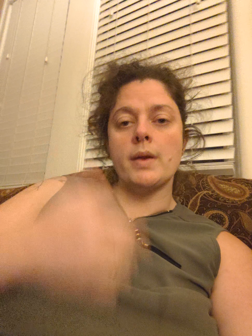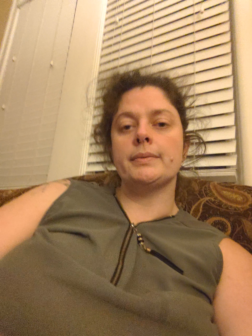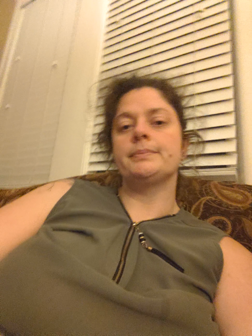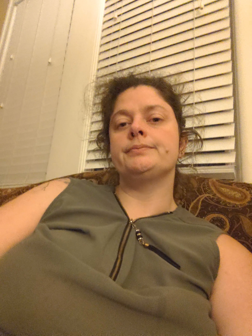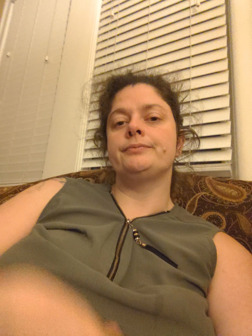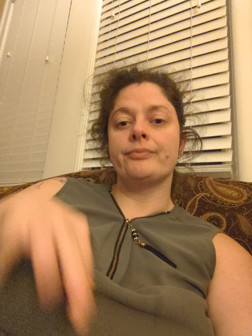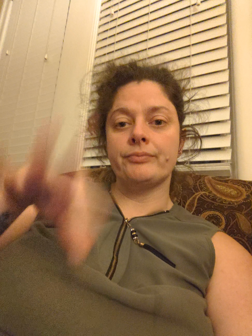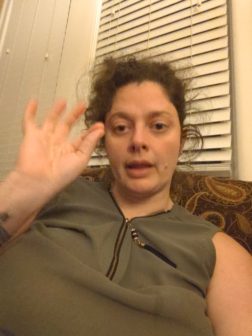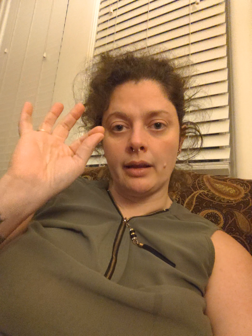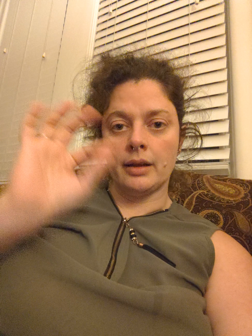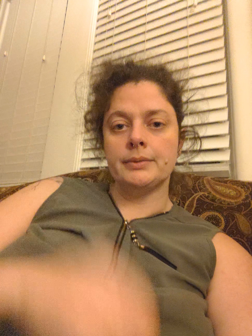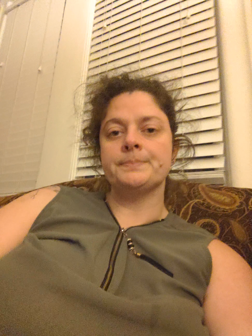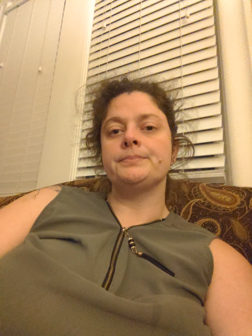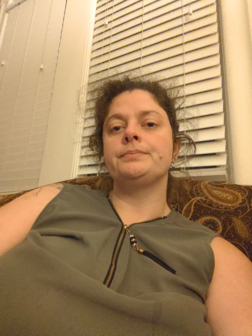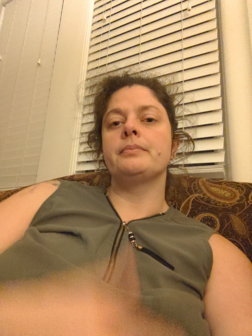find